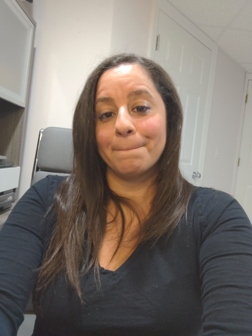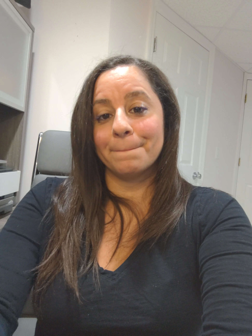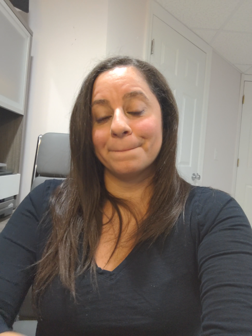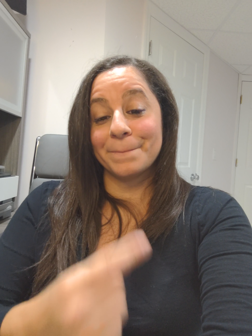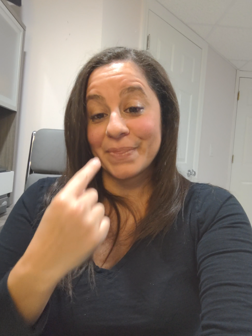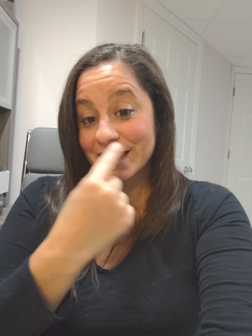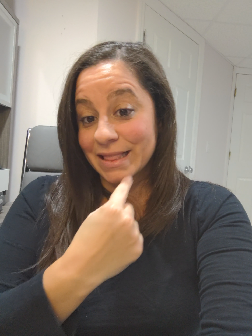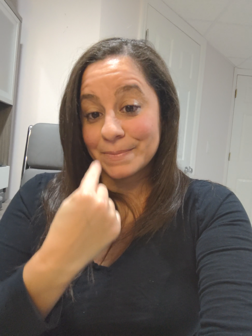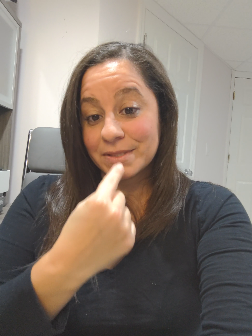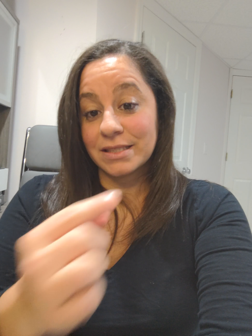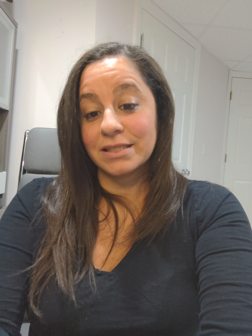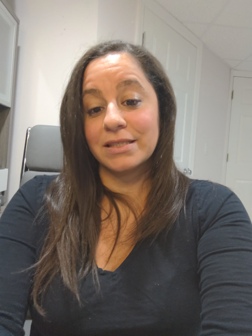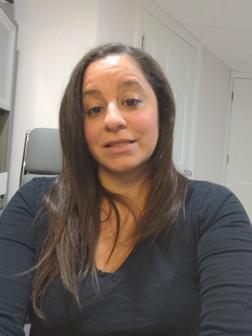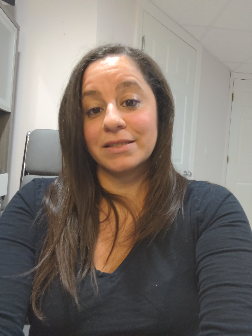lips